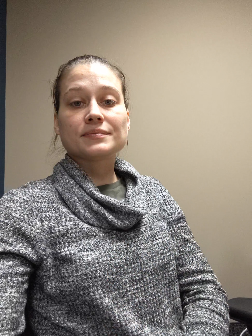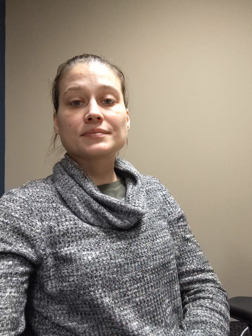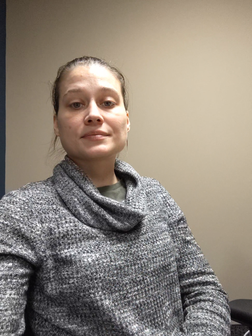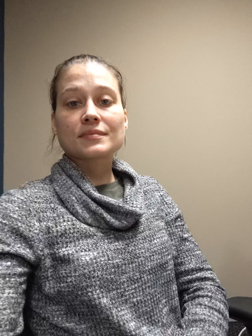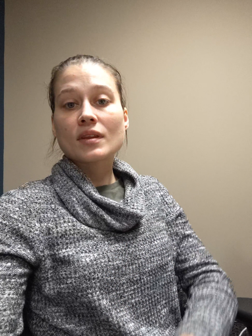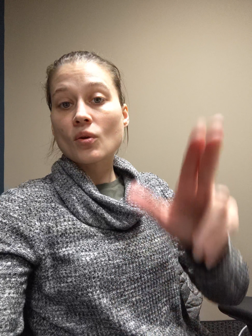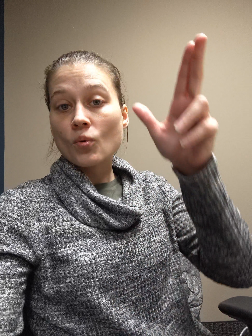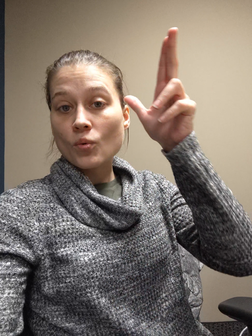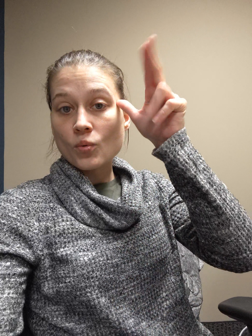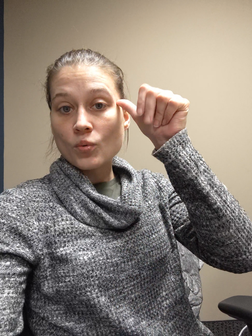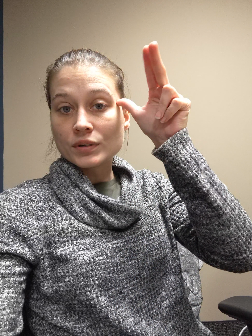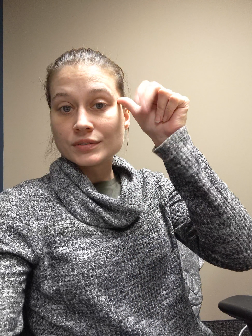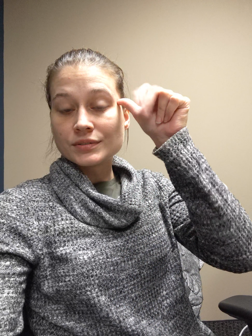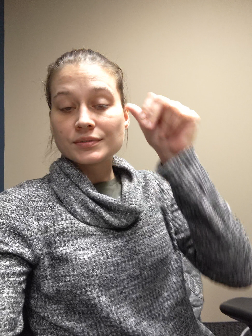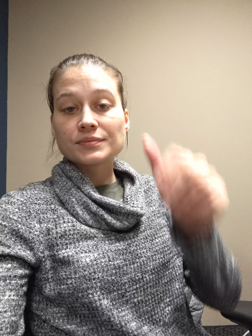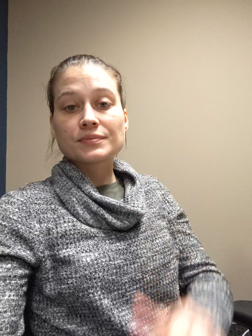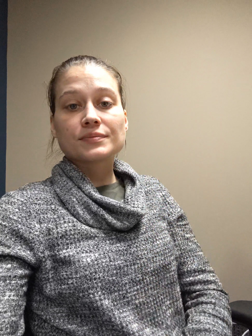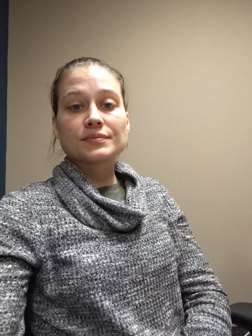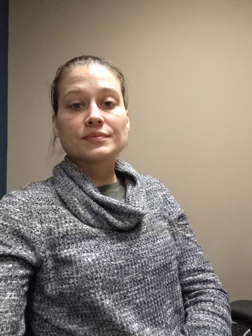horse